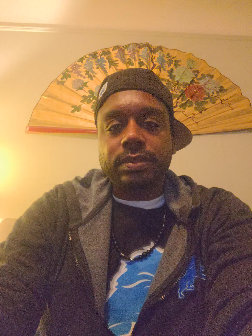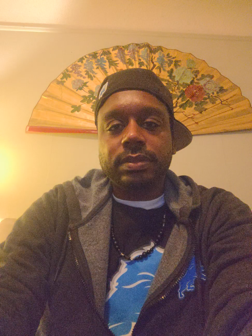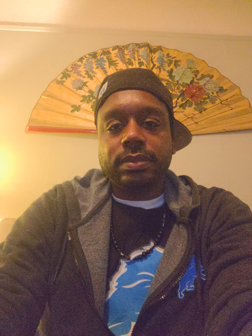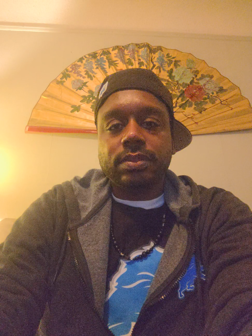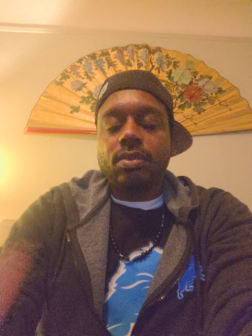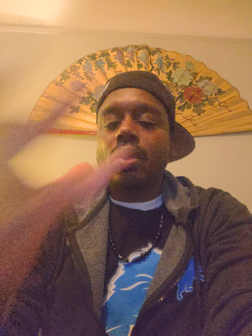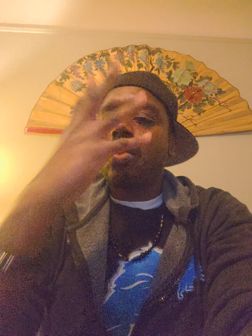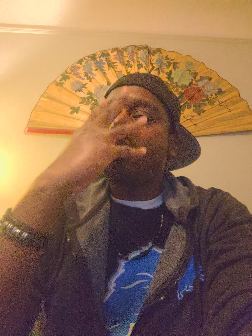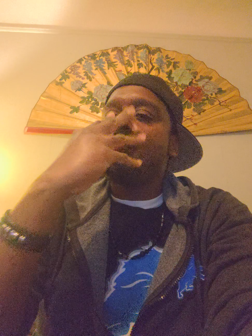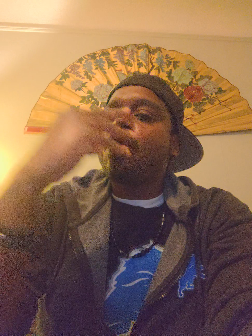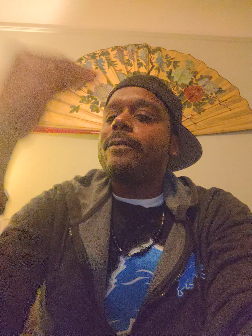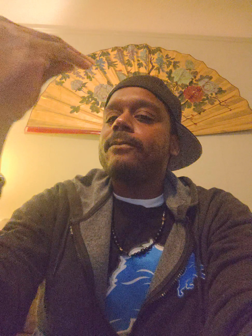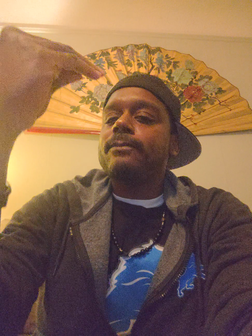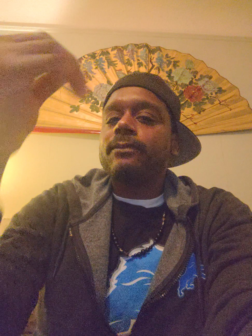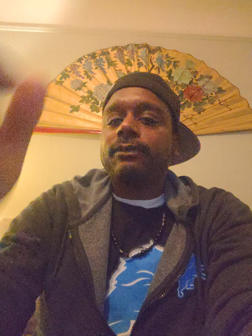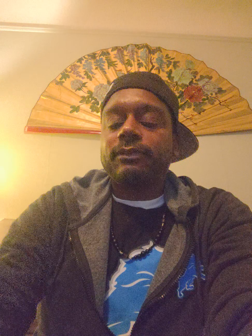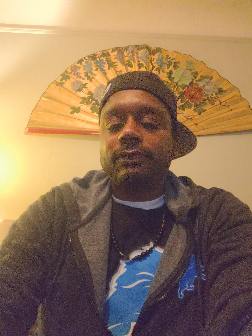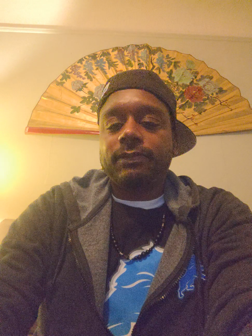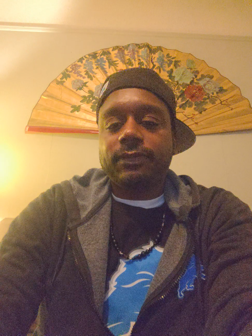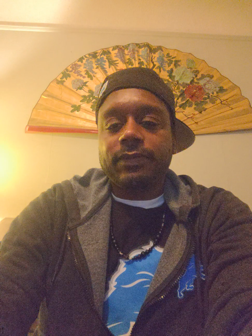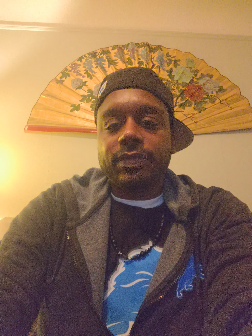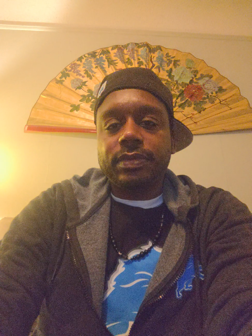wolf